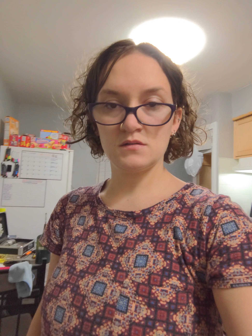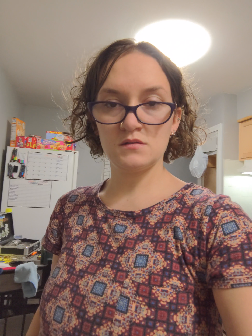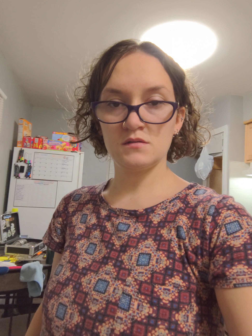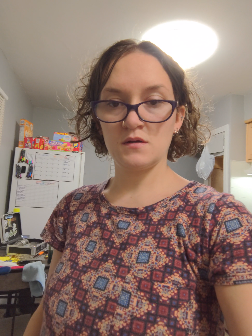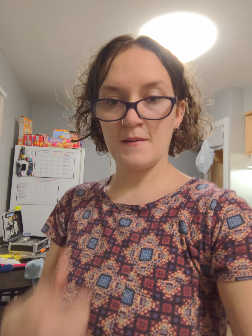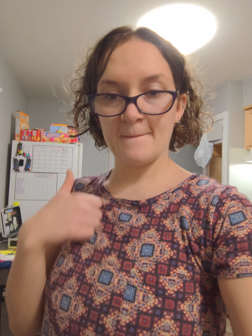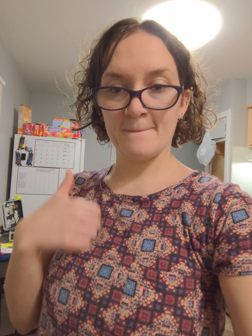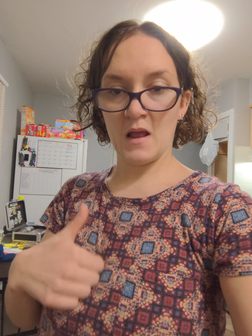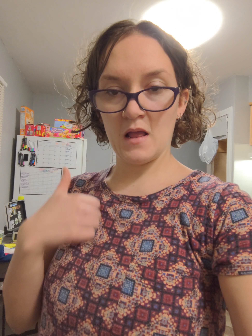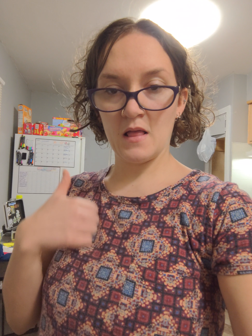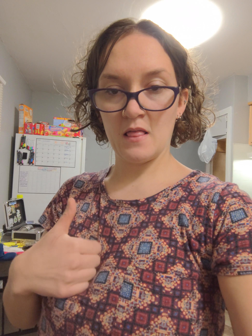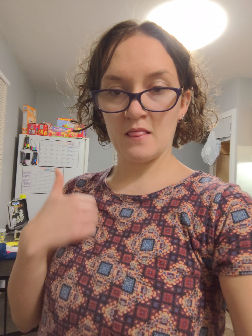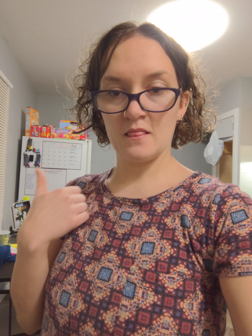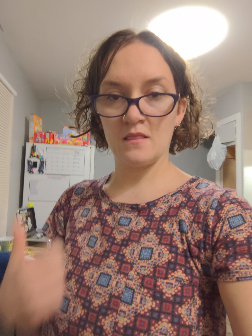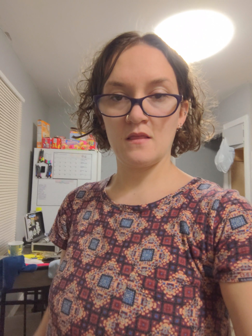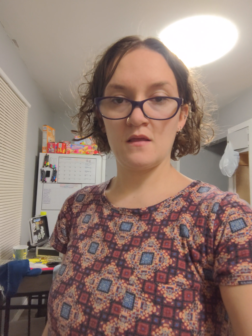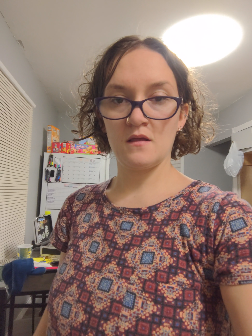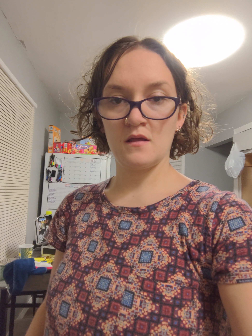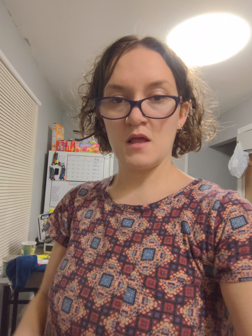bath